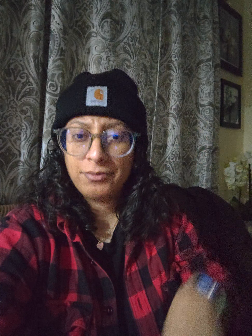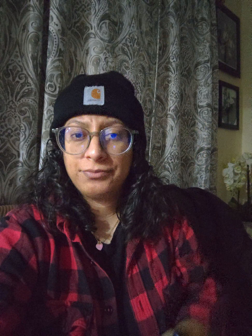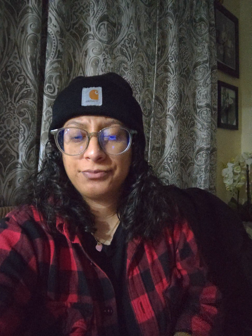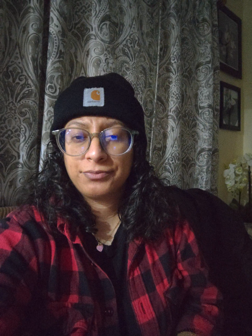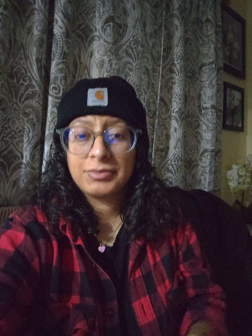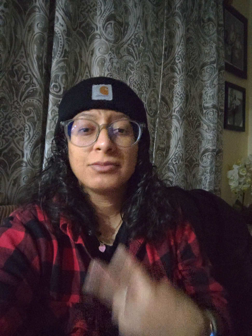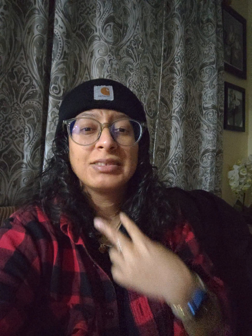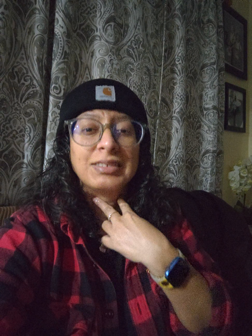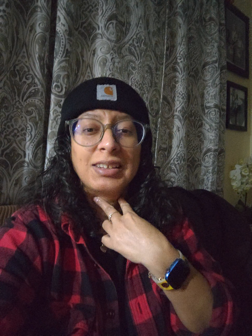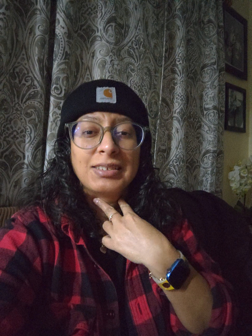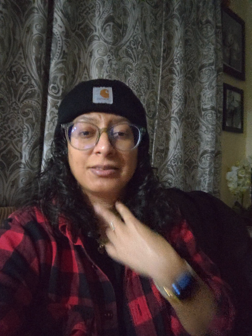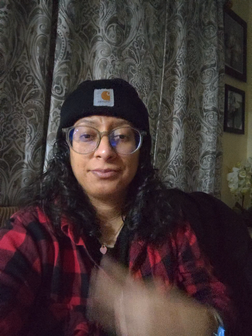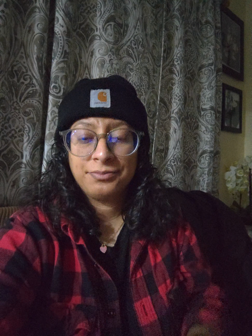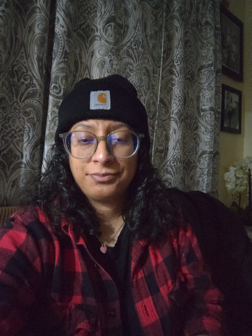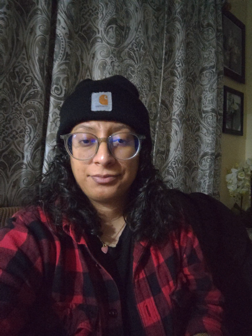stuck